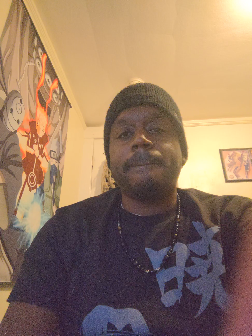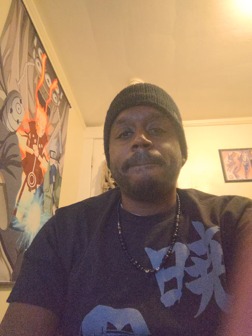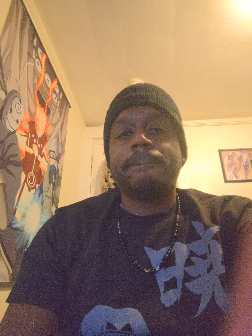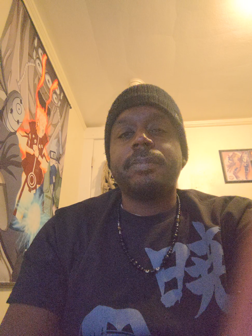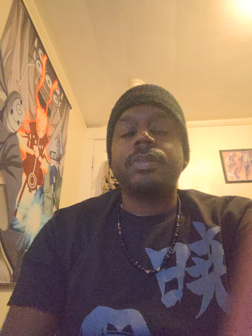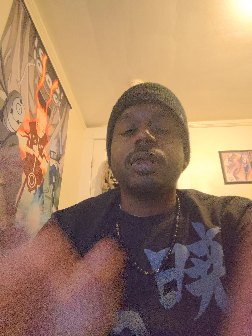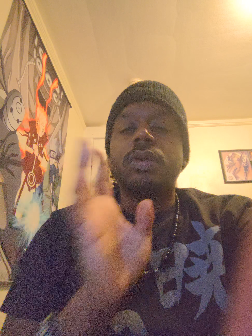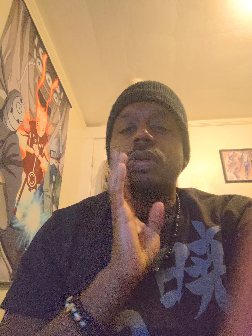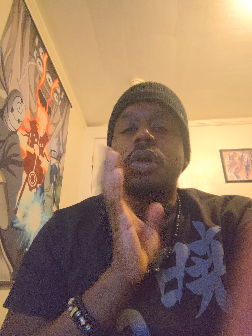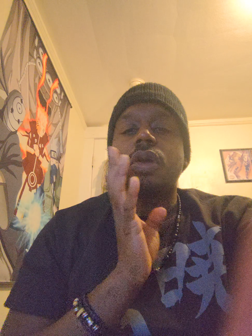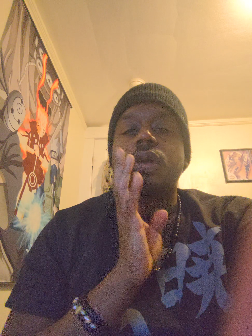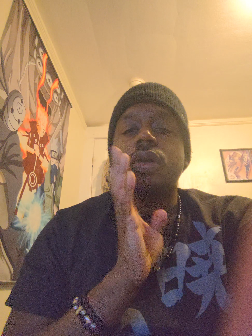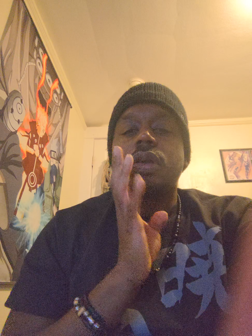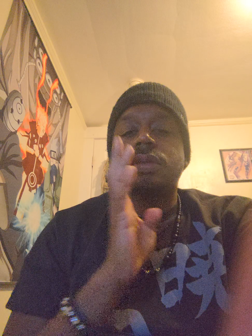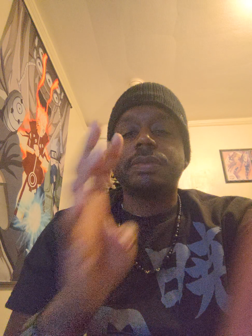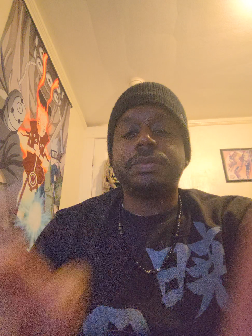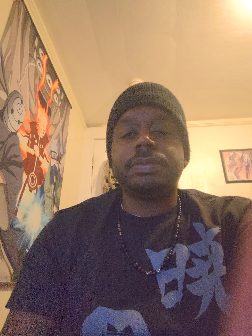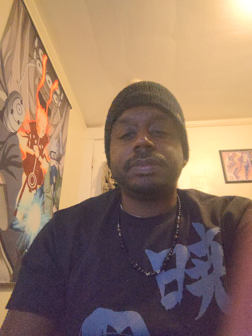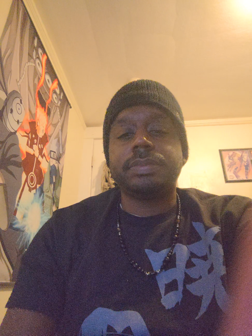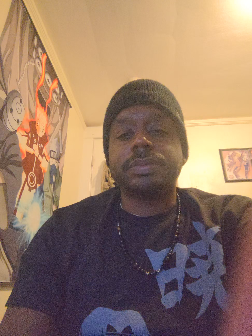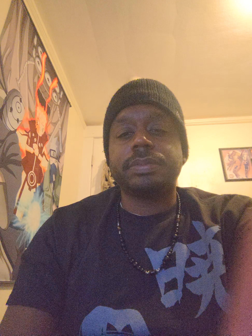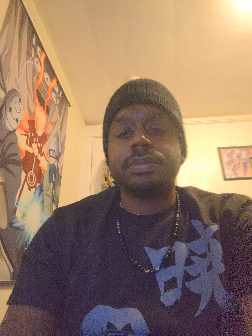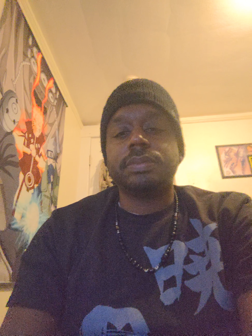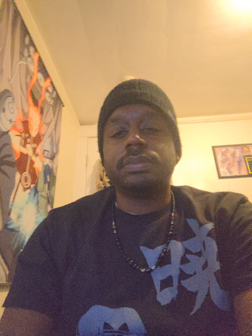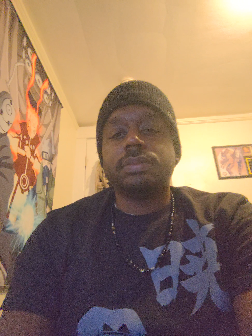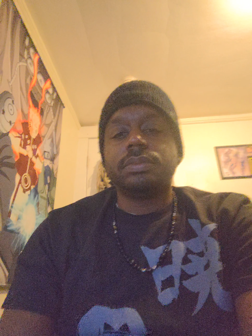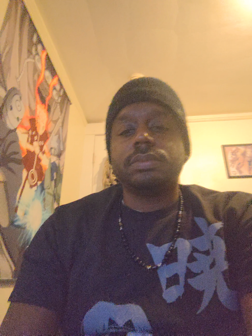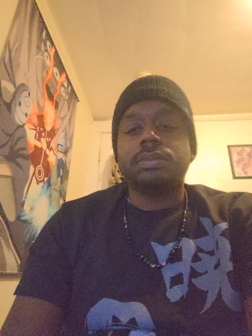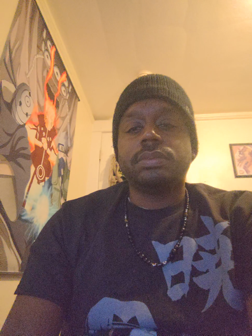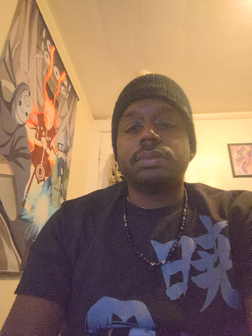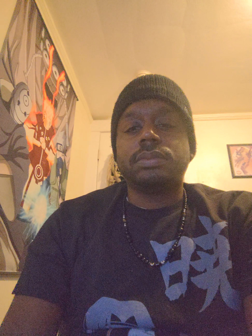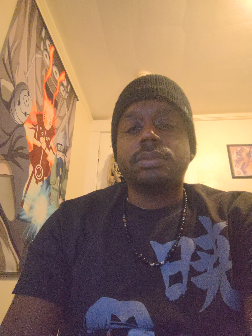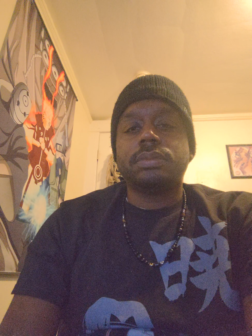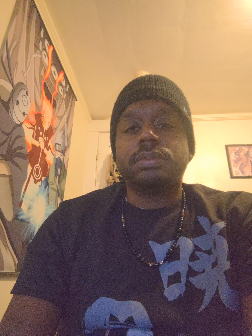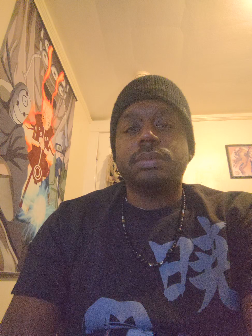talk